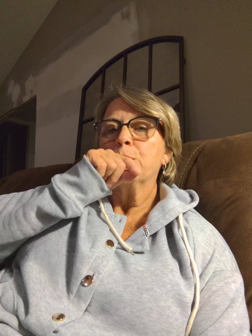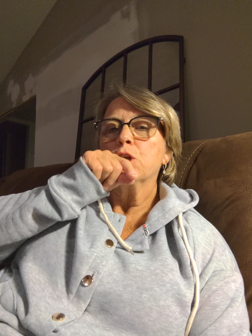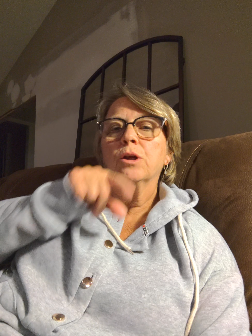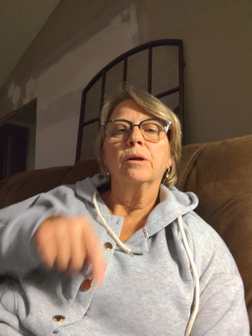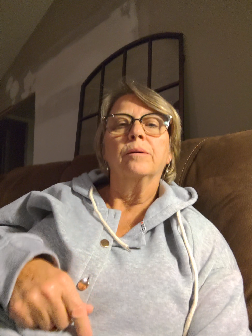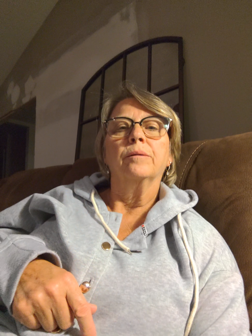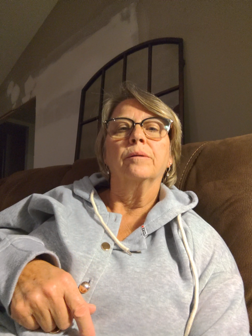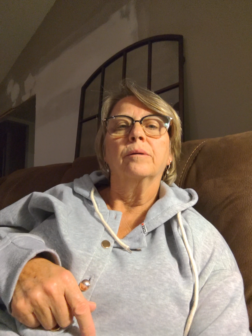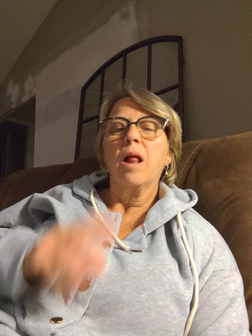bird